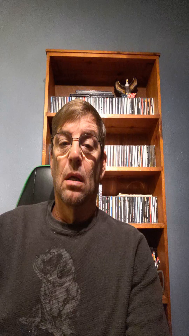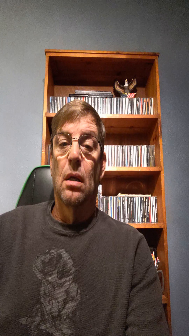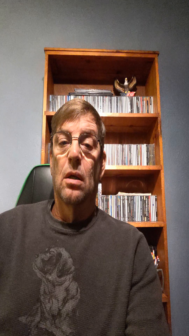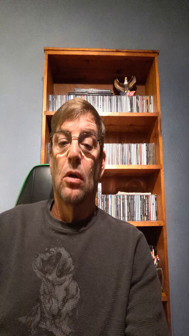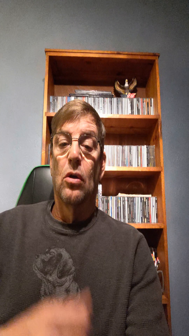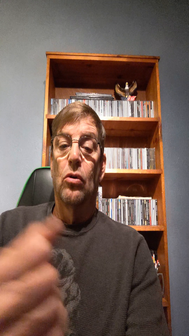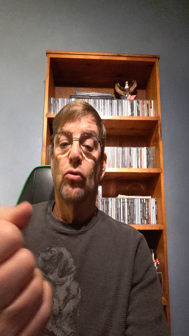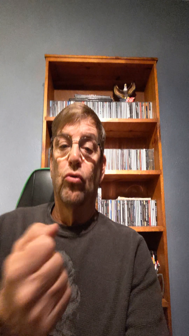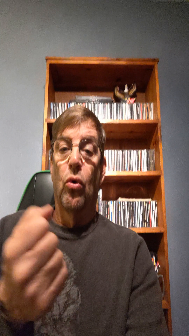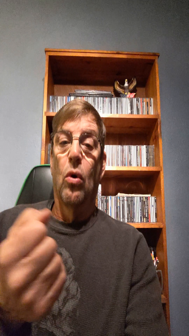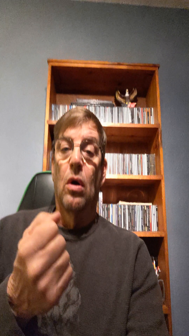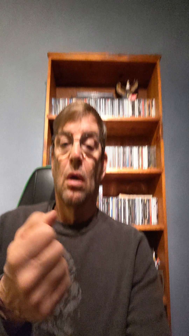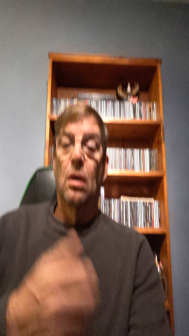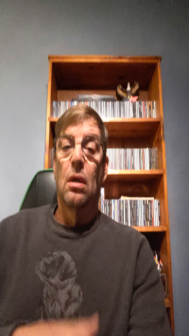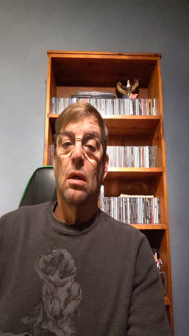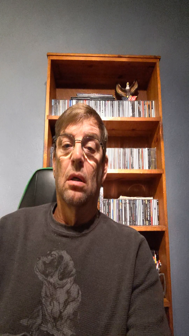drawer